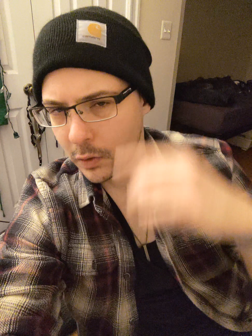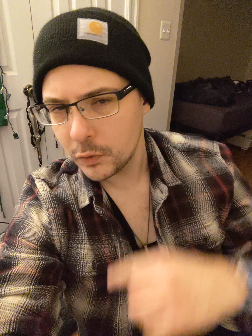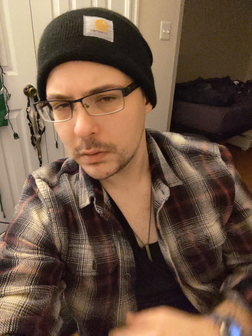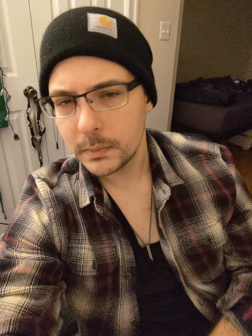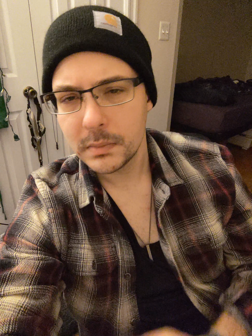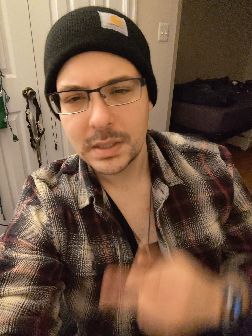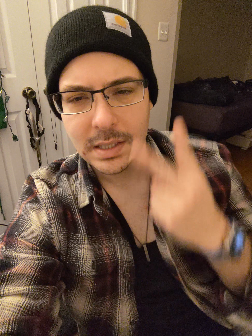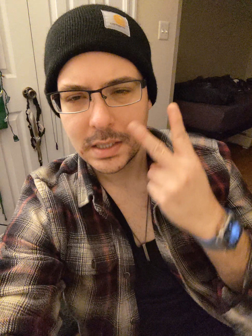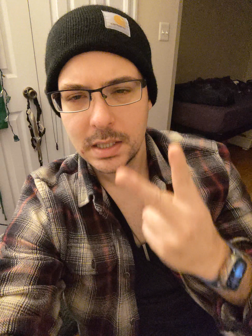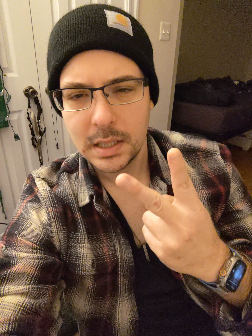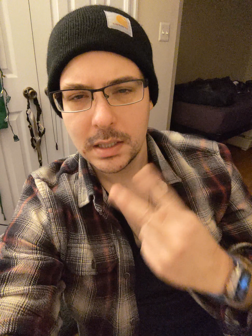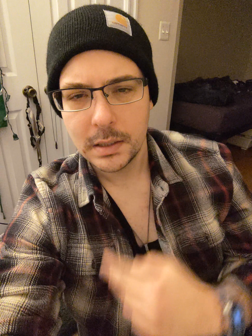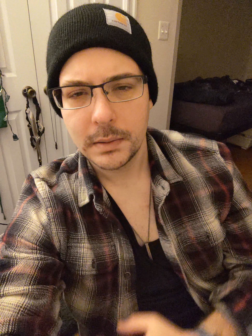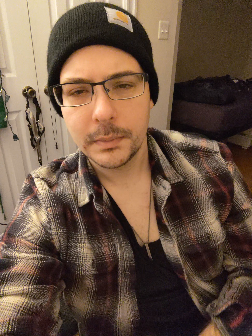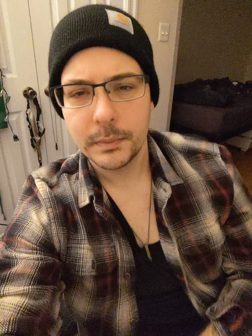see